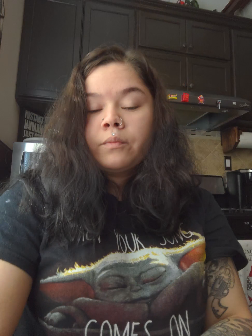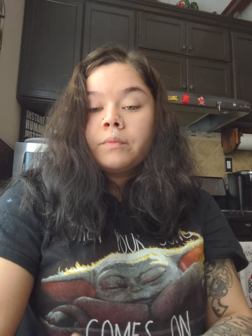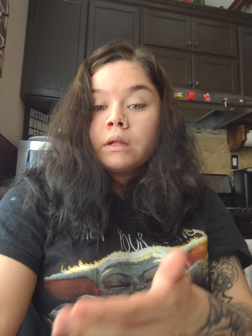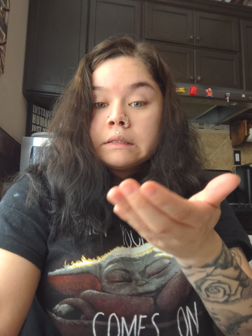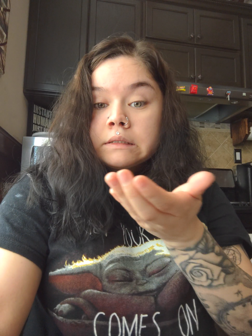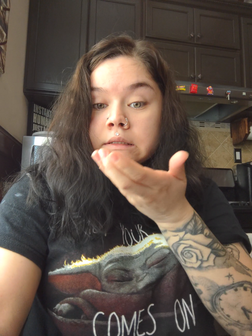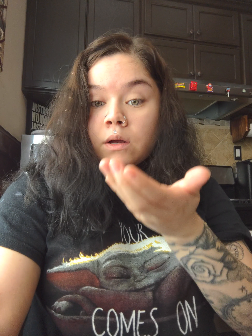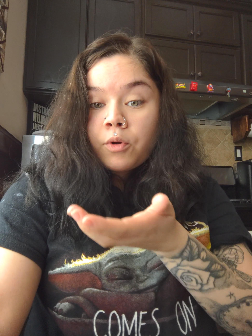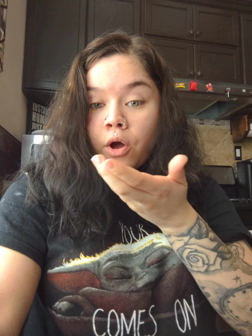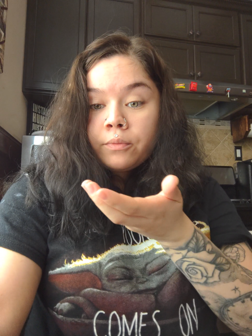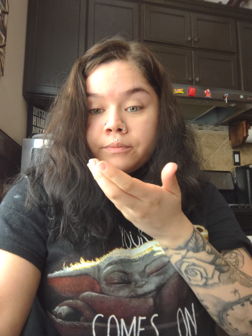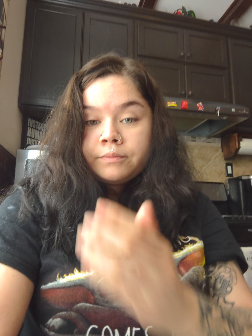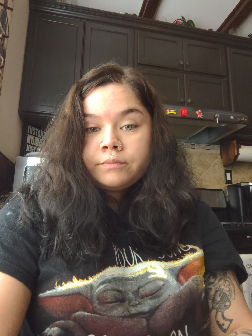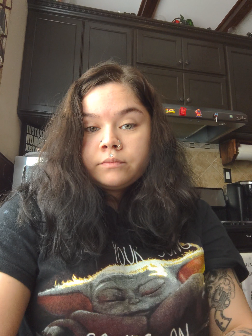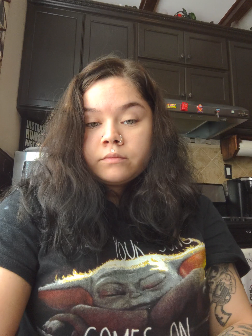cereal